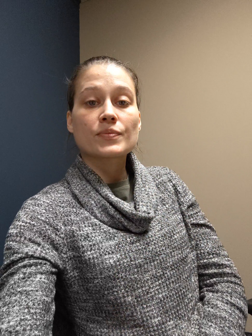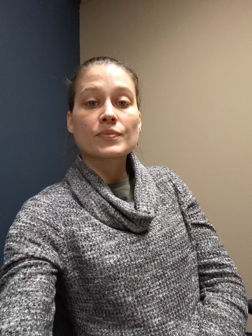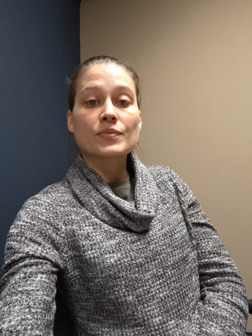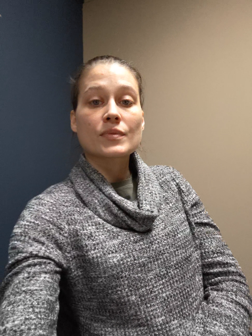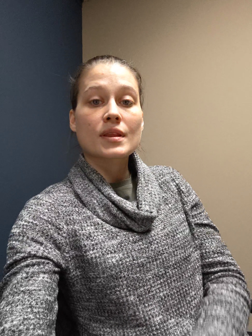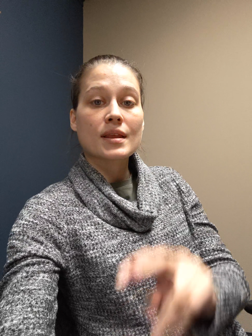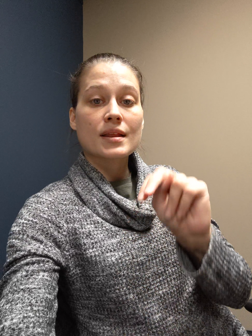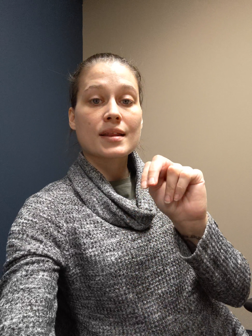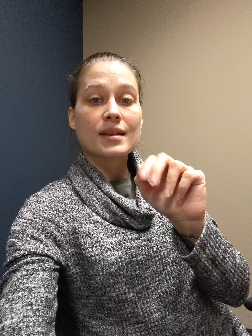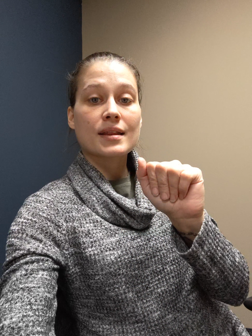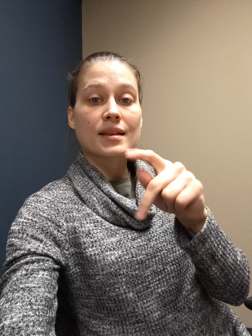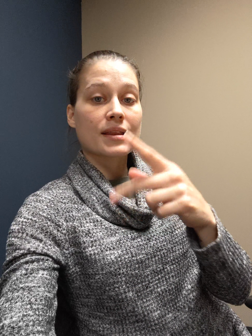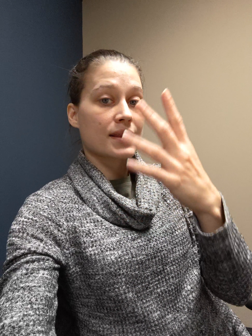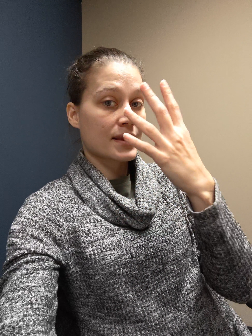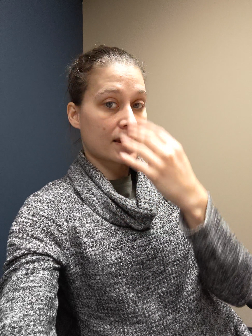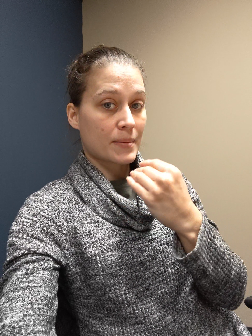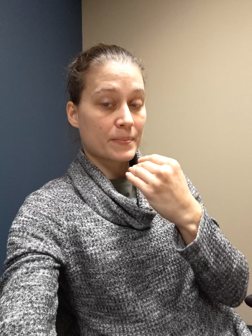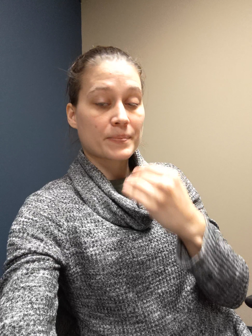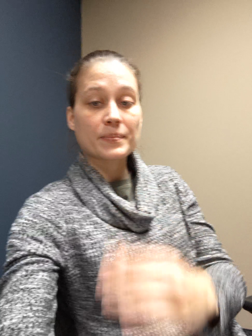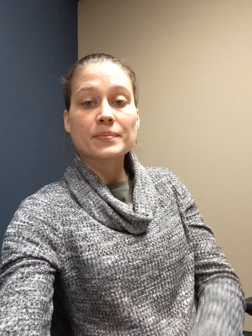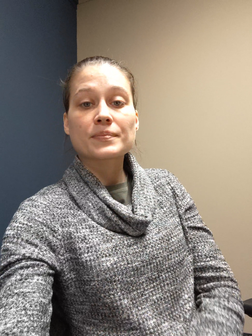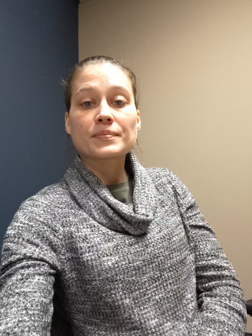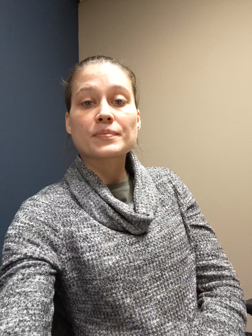nap